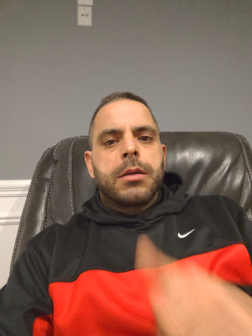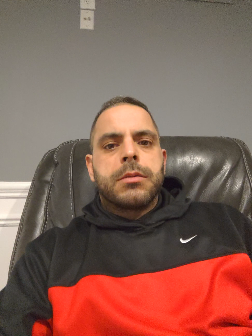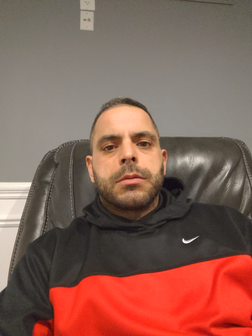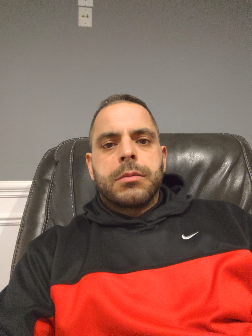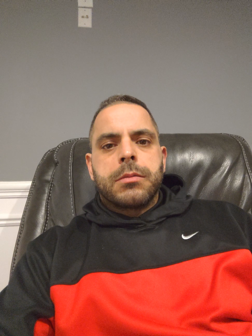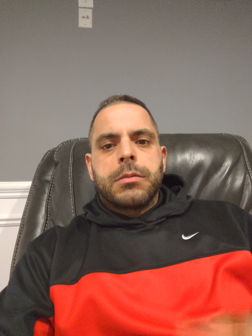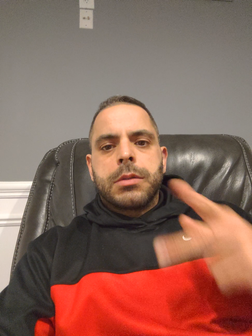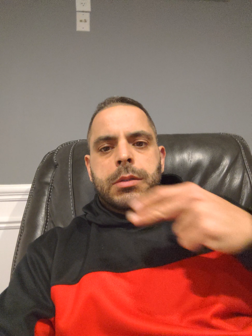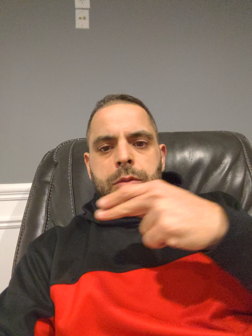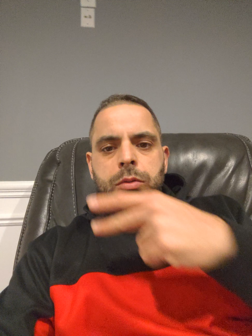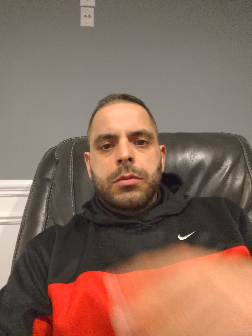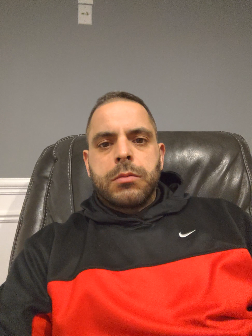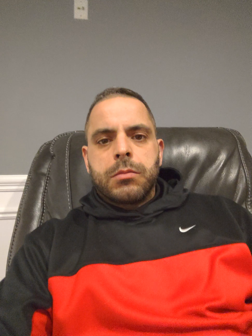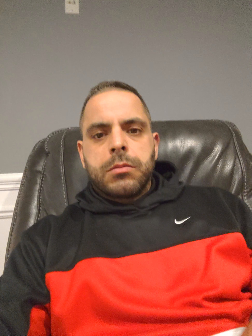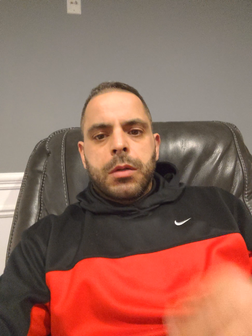scissors